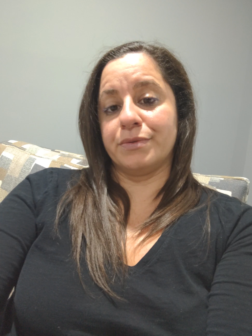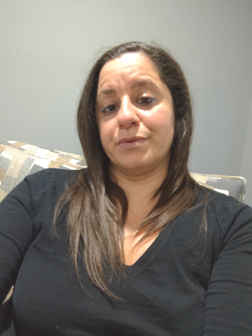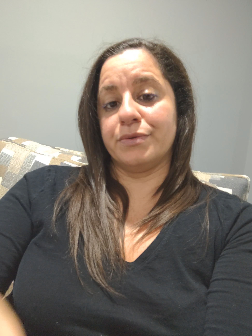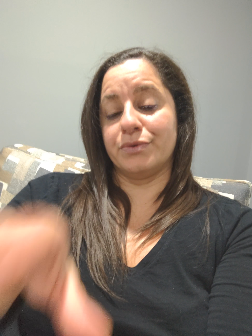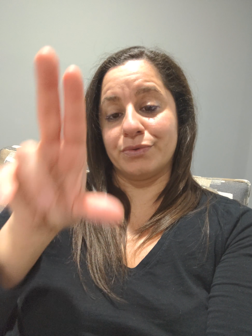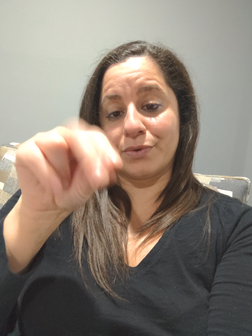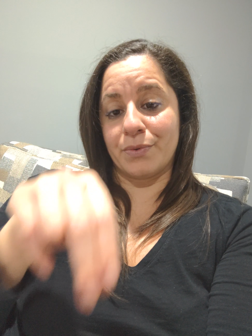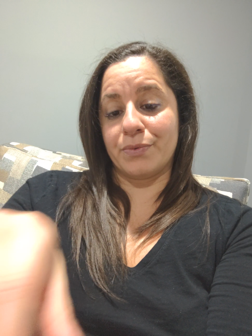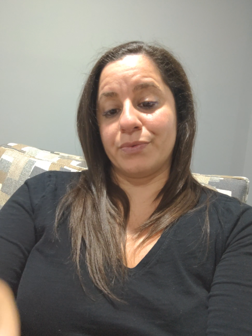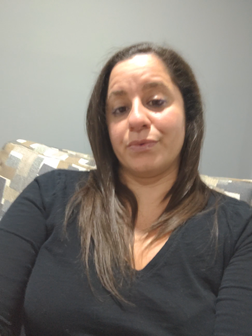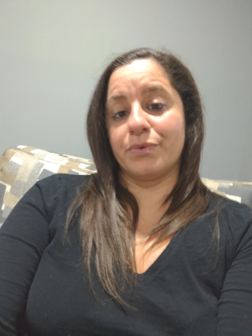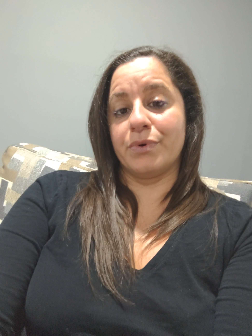no